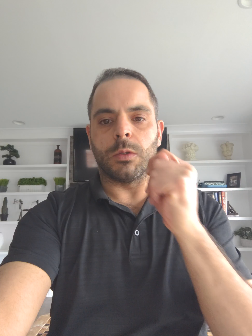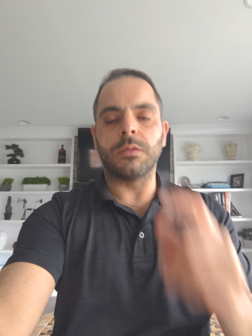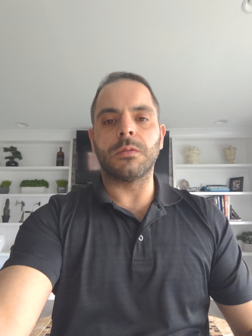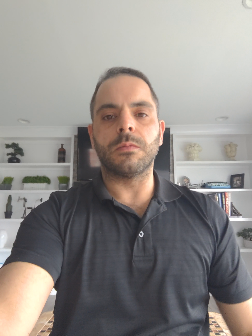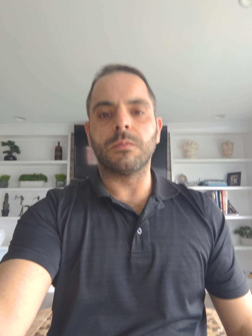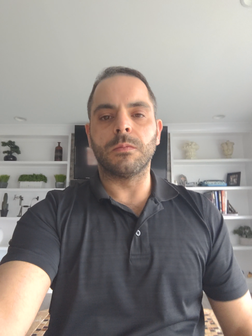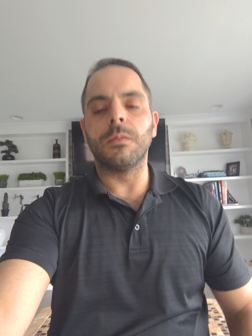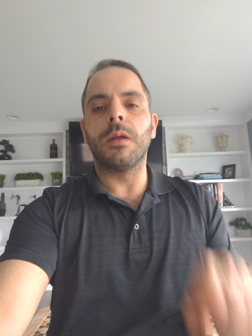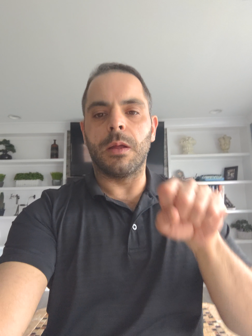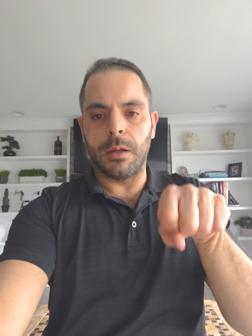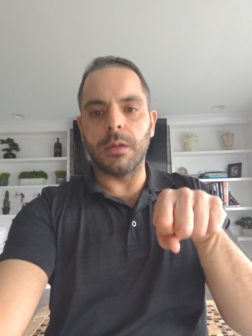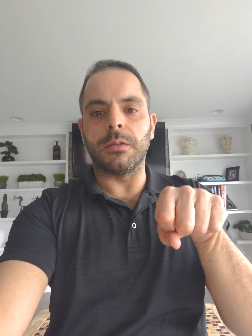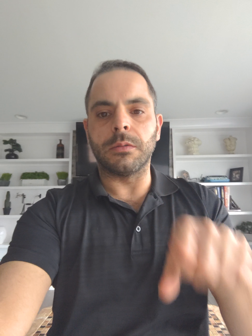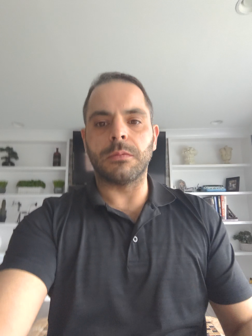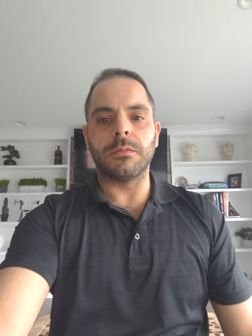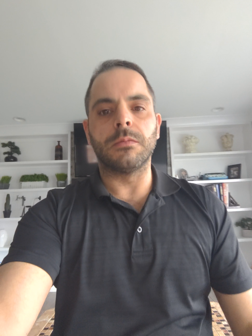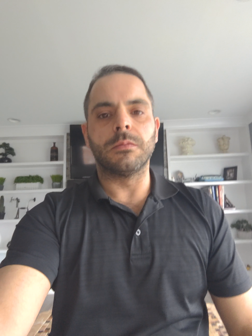can